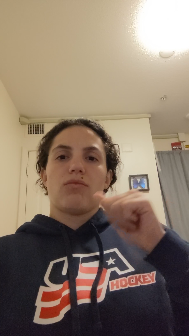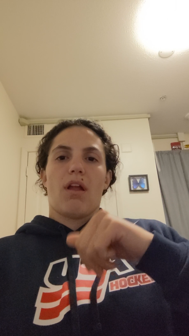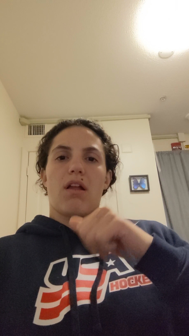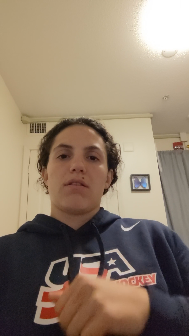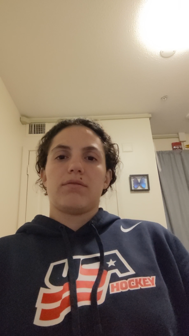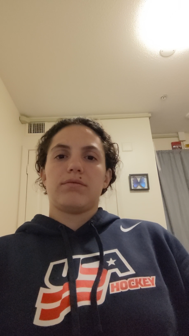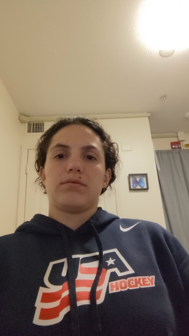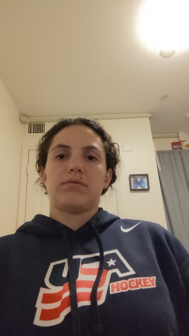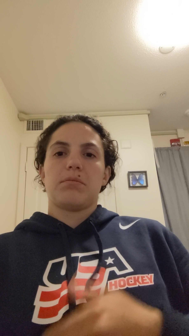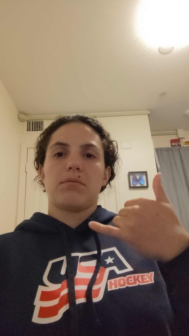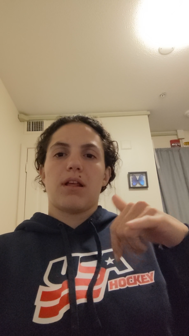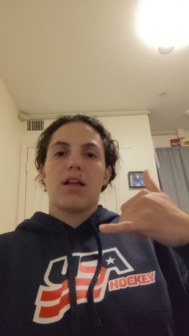play